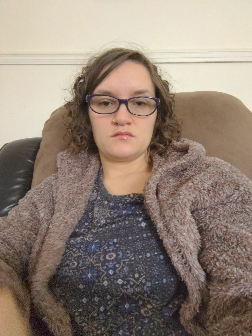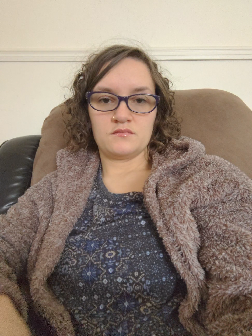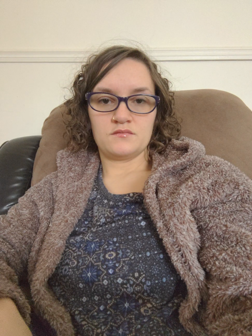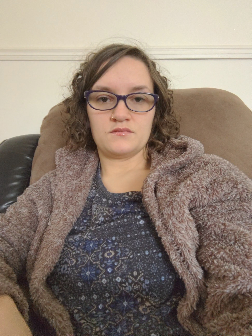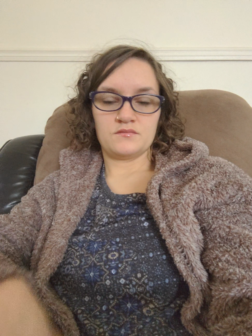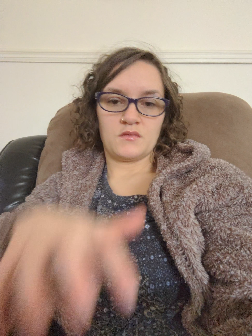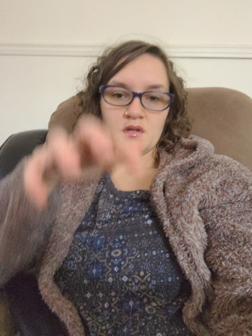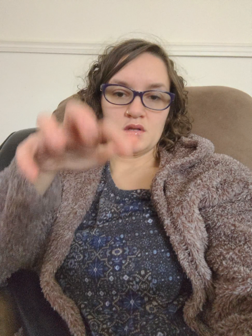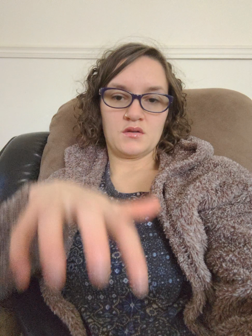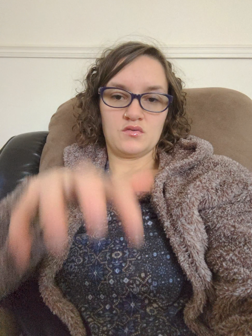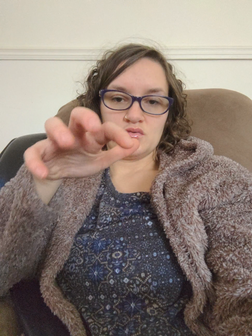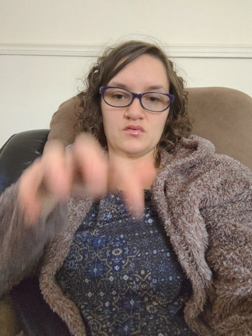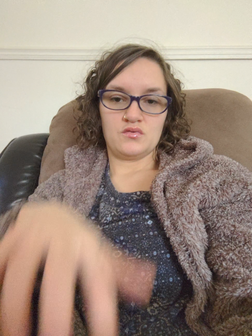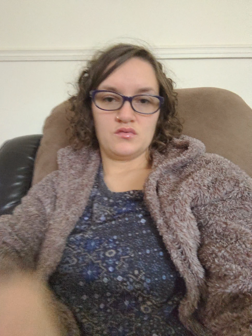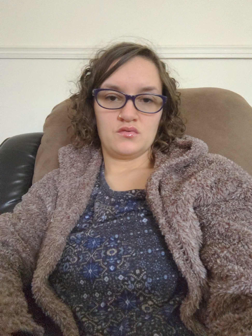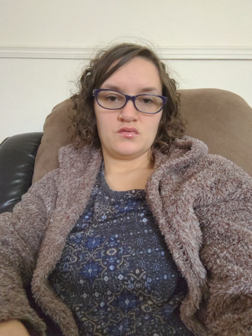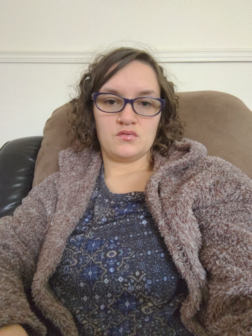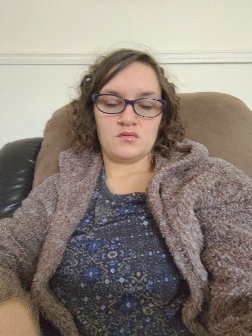alligator